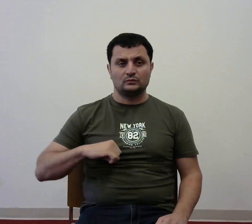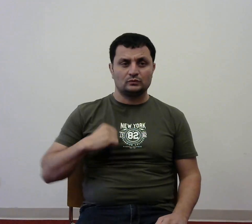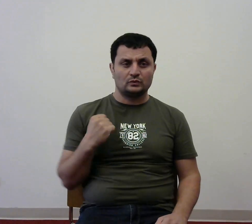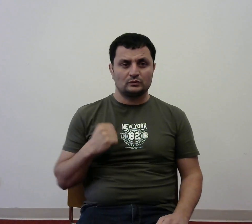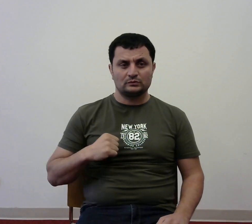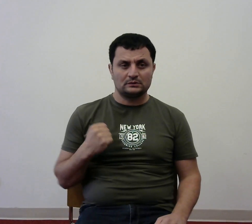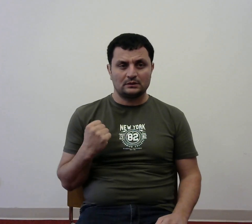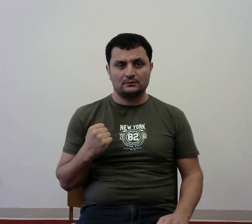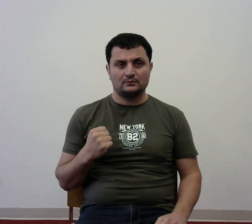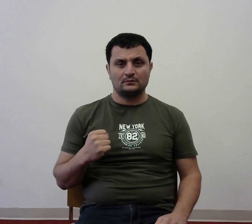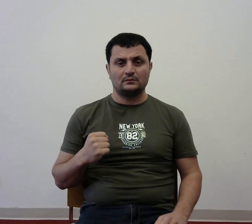dost